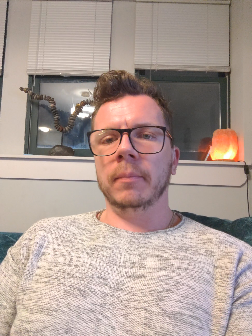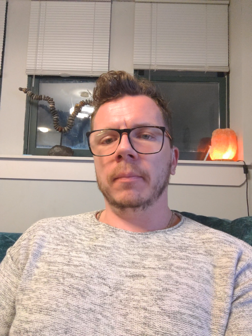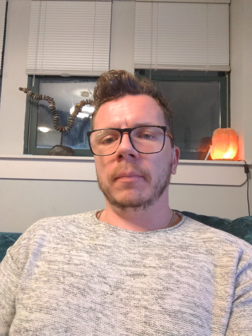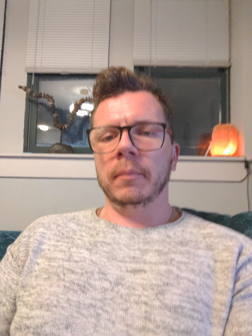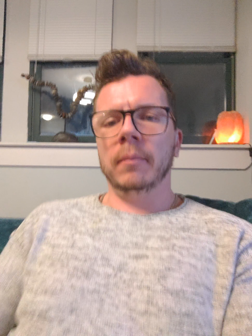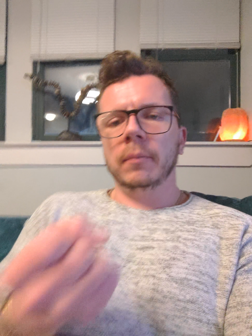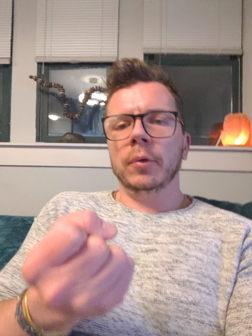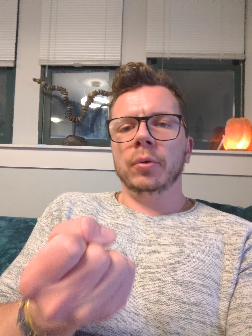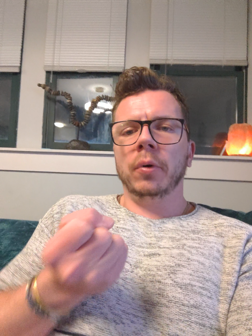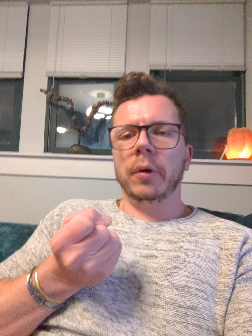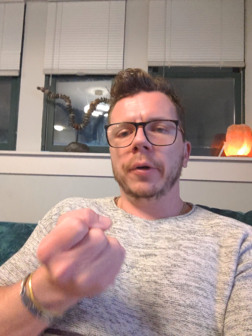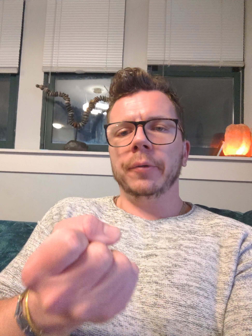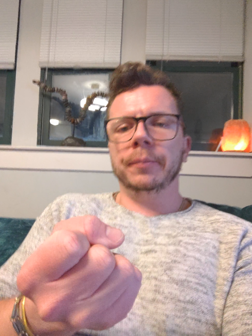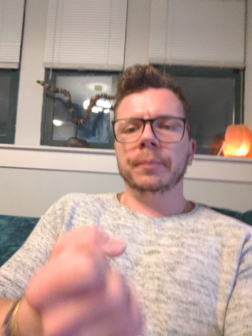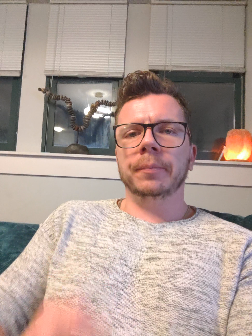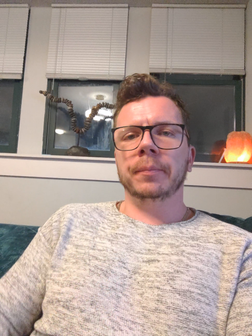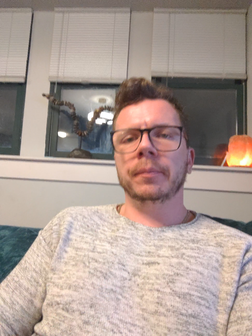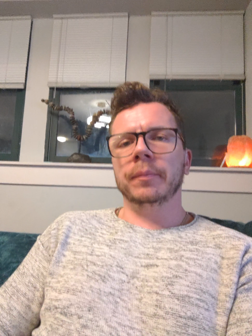drawer